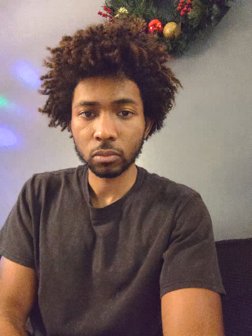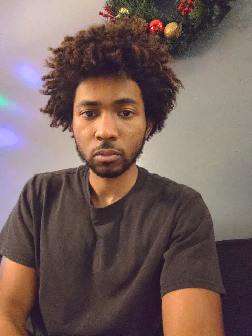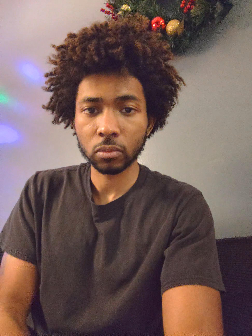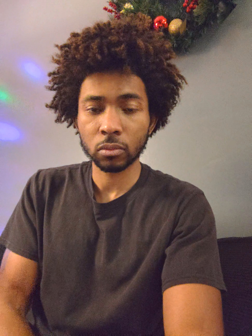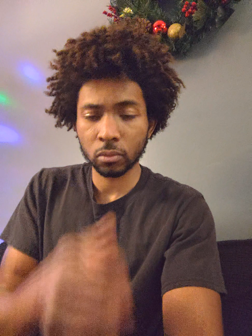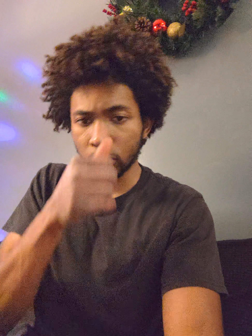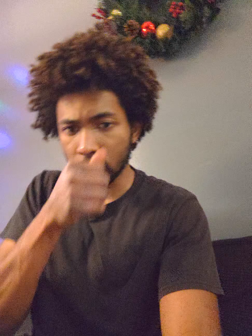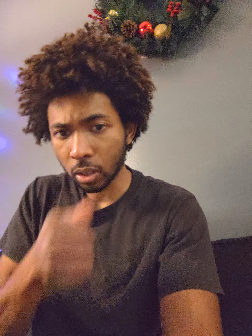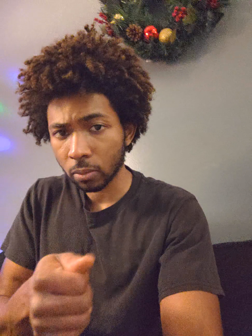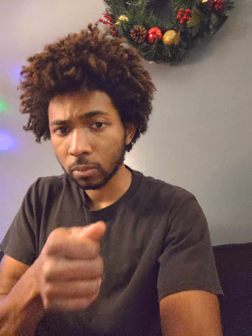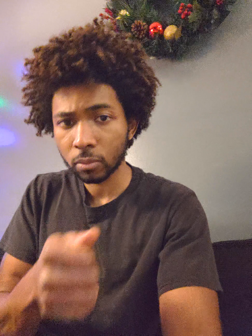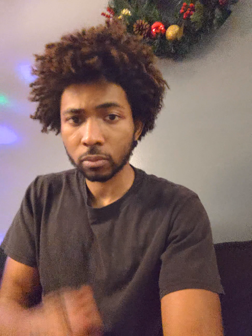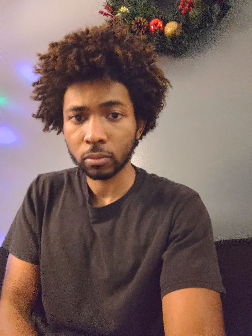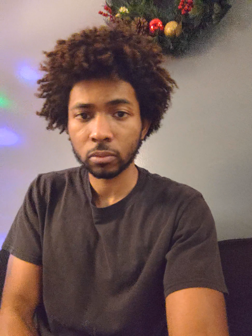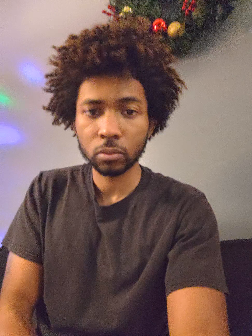hide